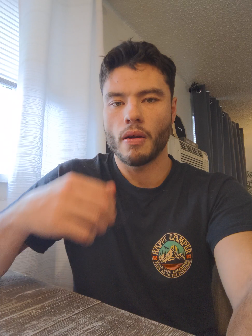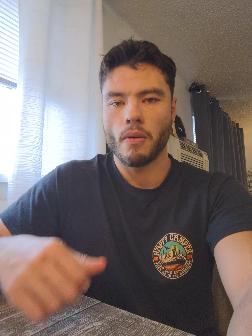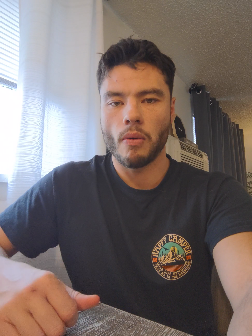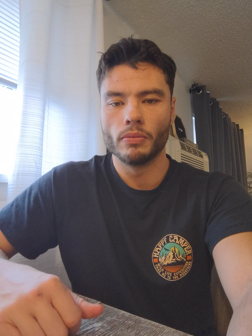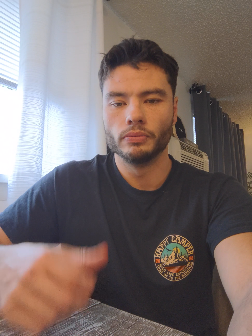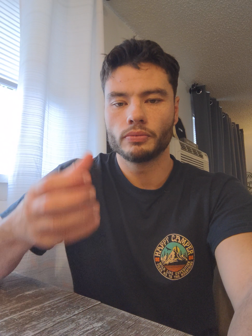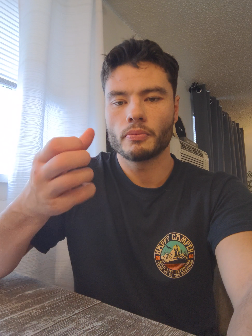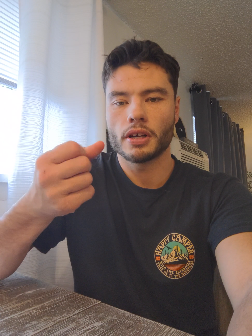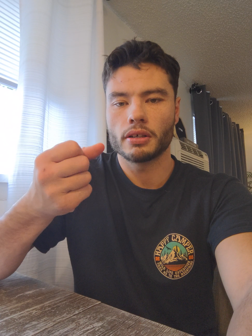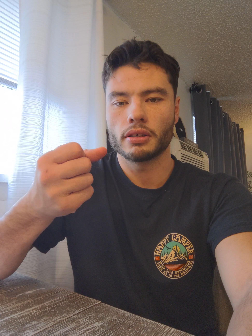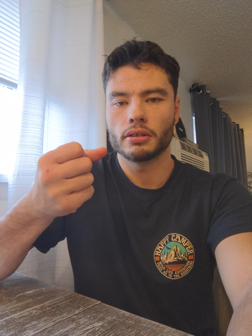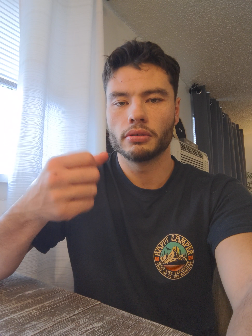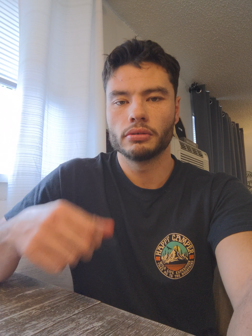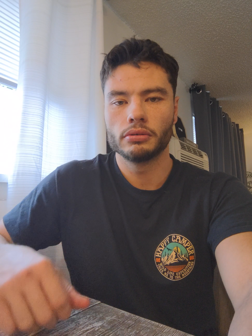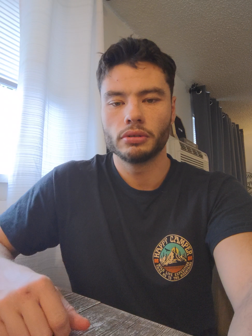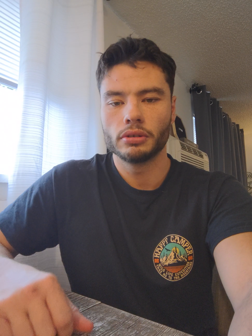milk